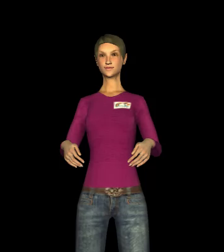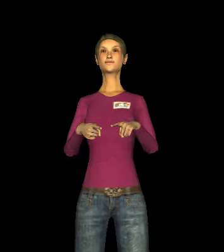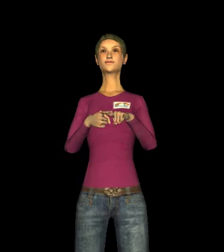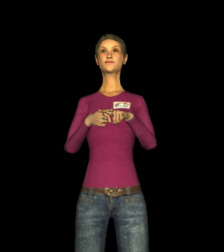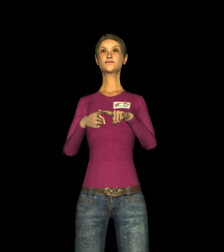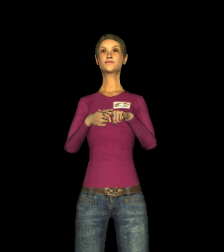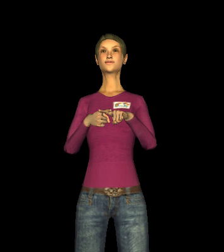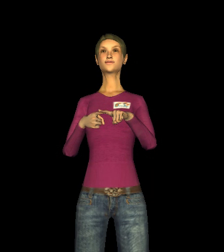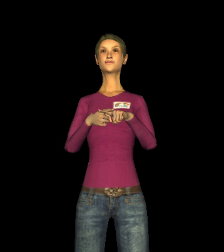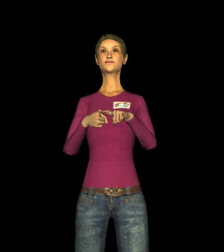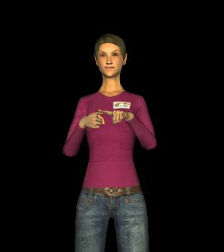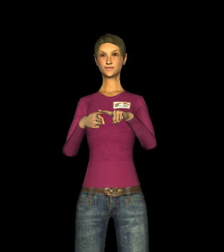سكاكين